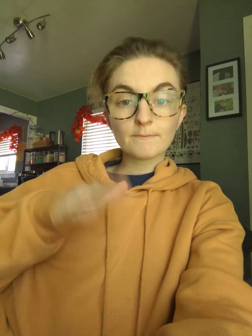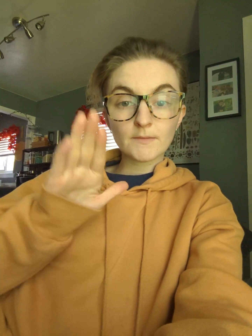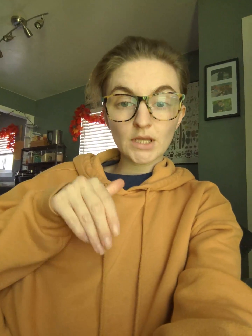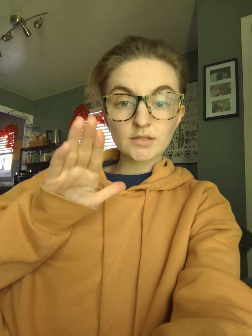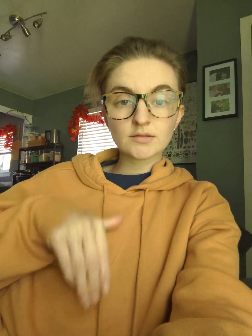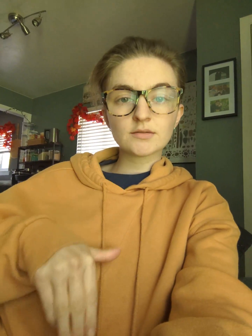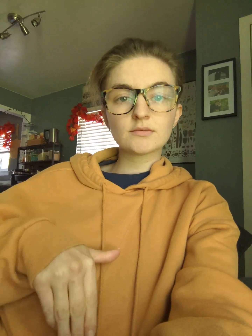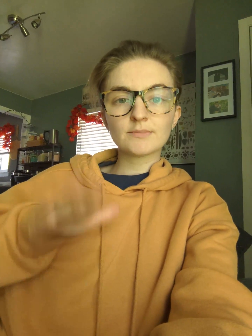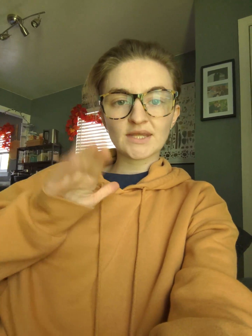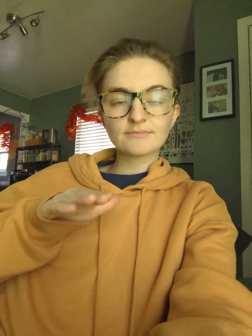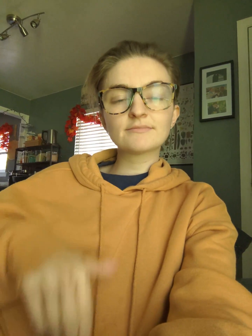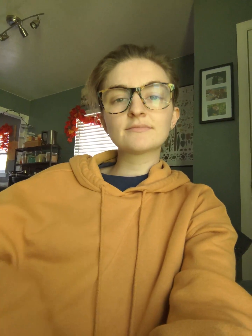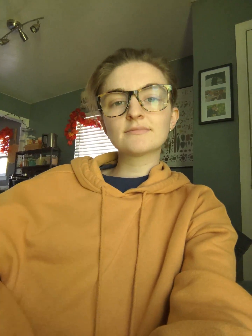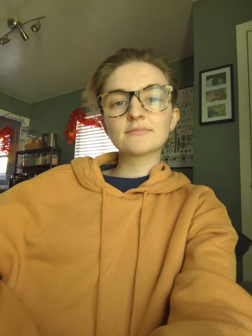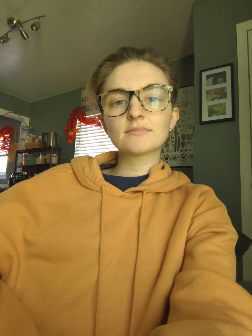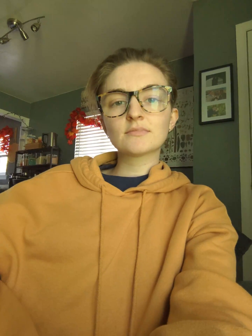paint